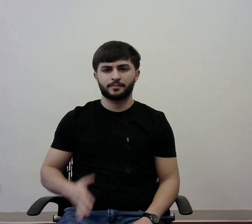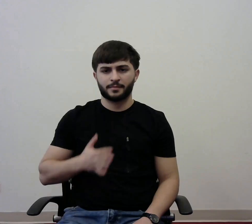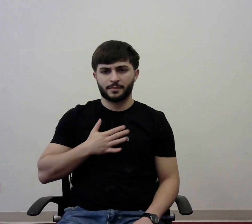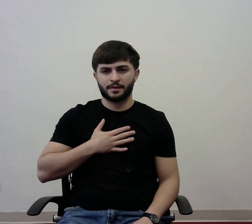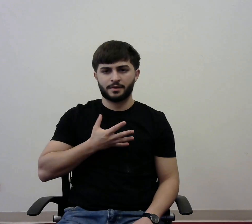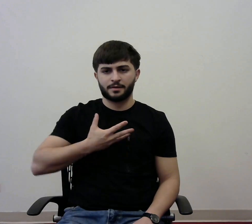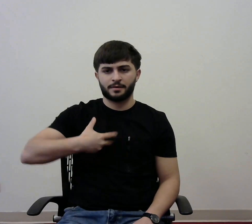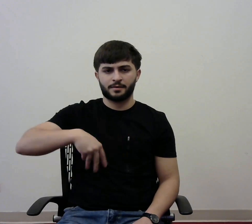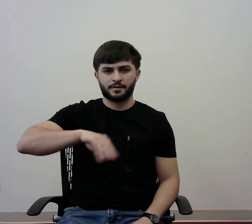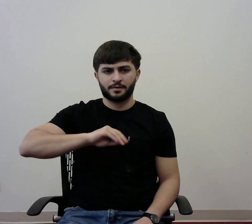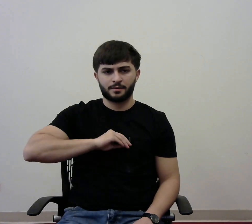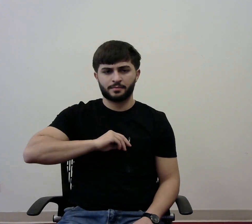biz